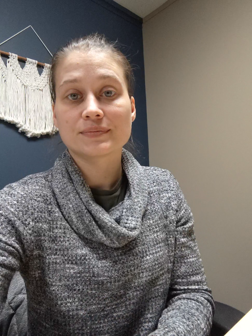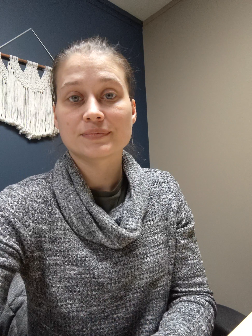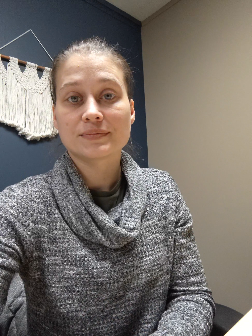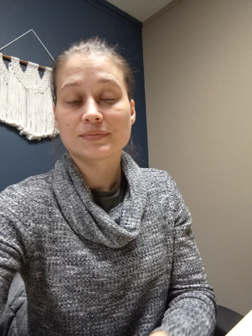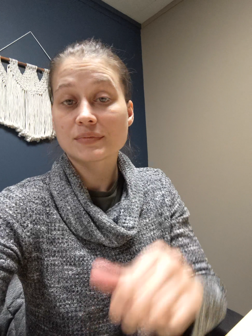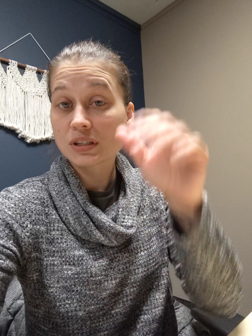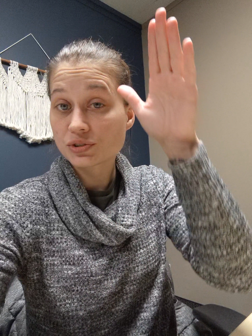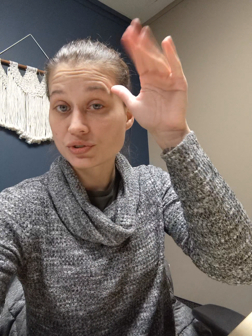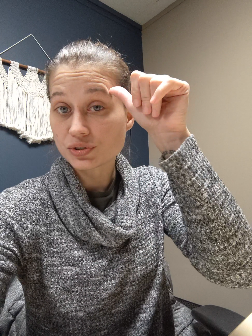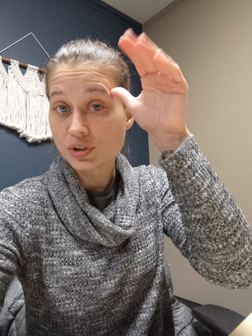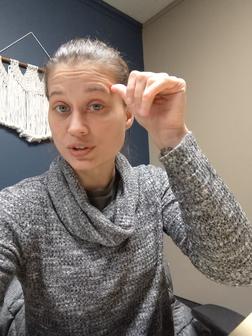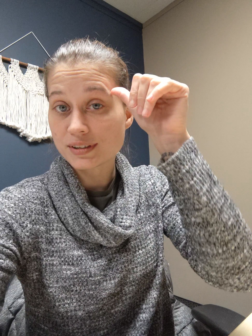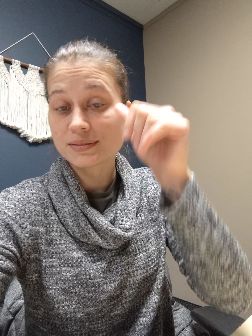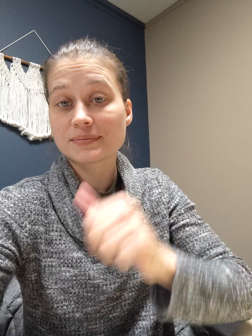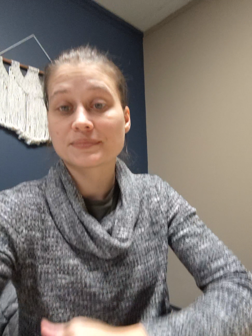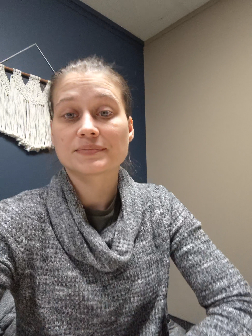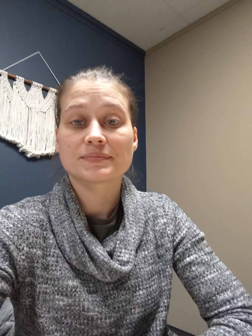donkey